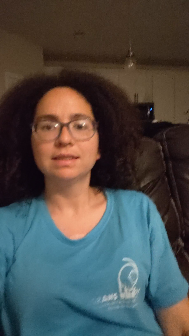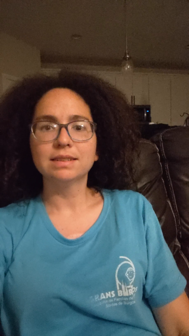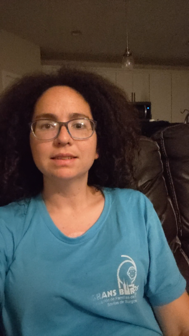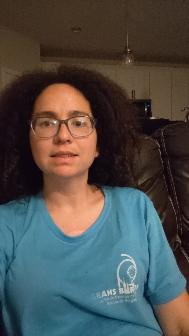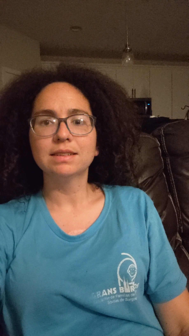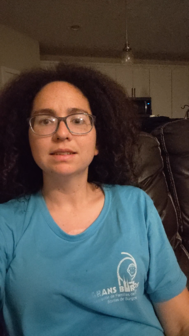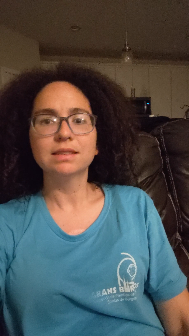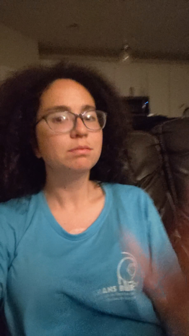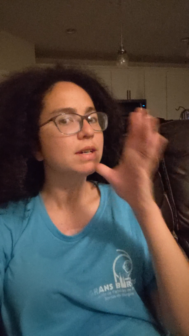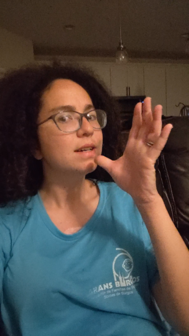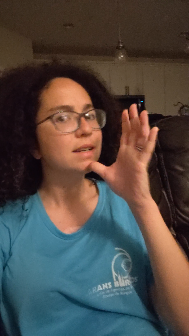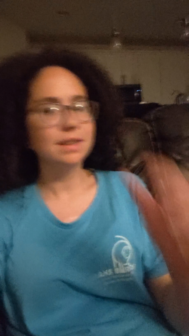mommy